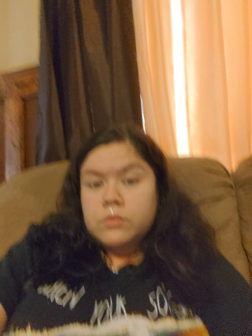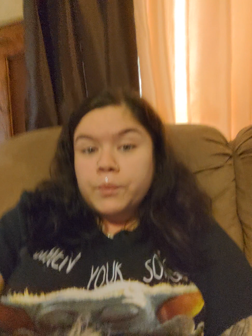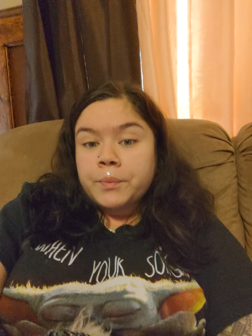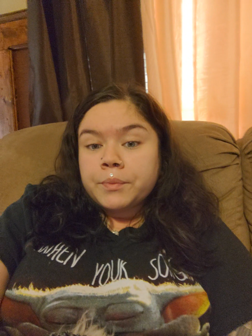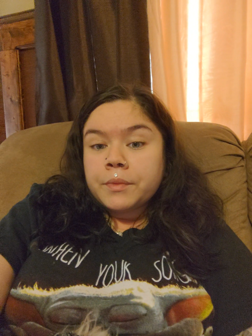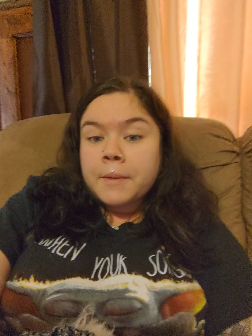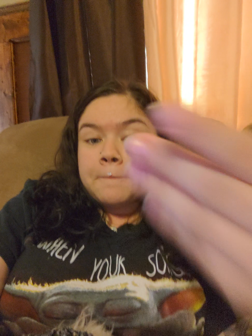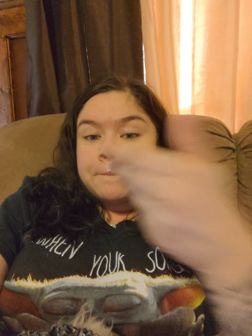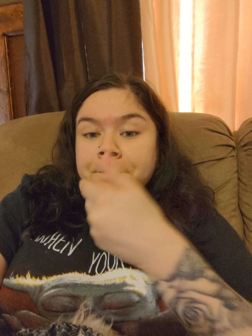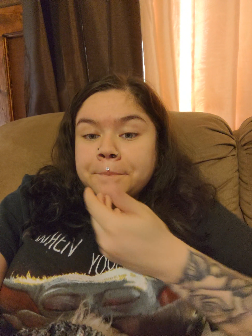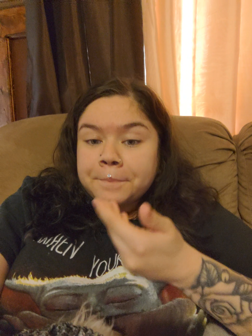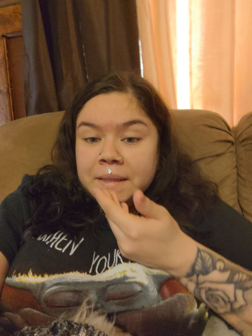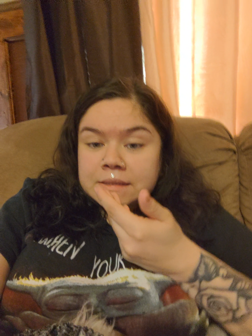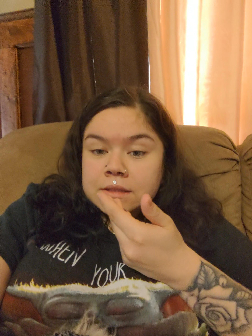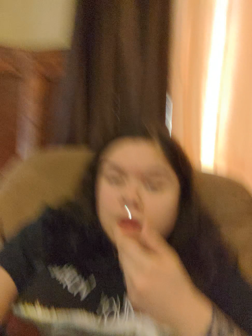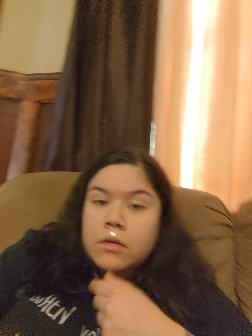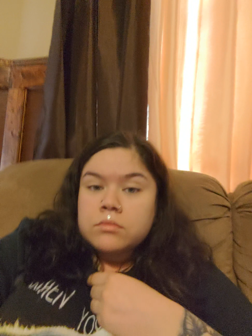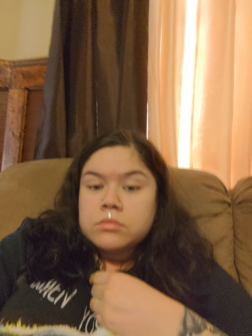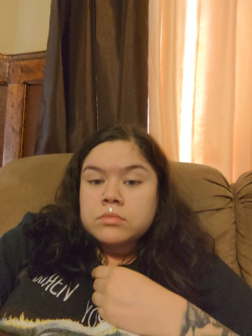pizza